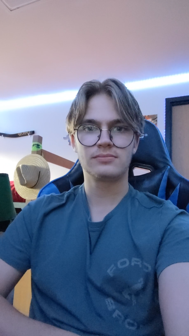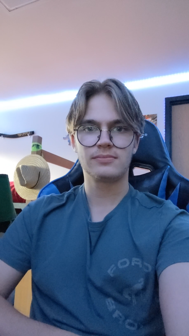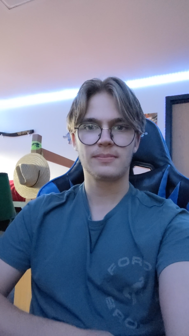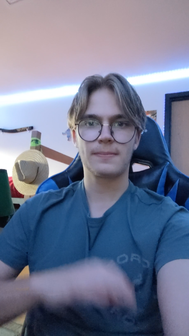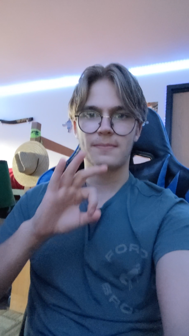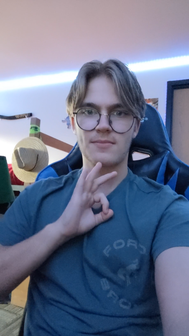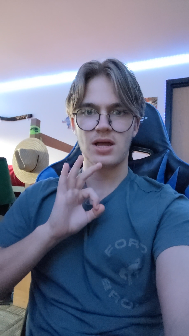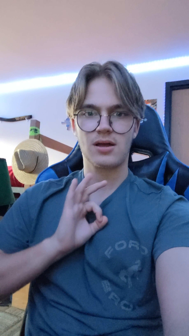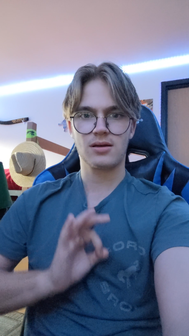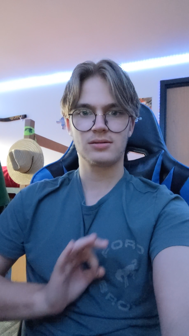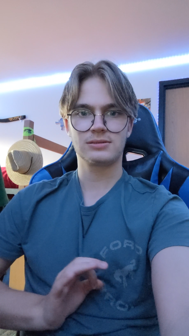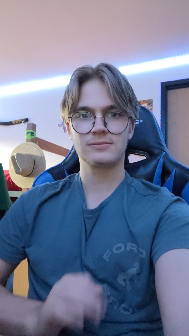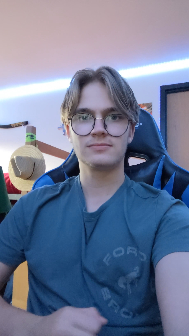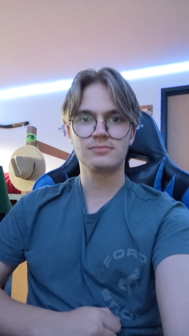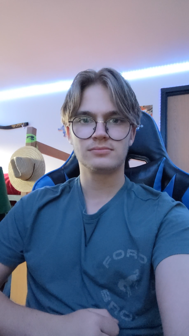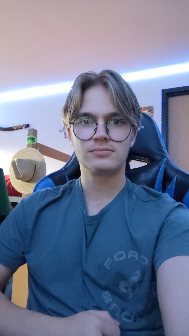button